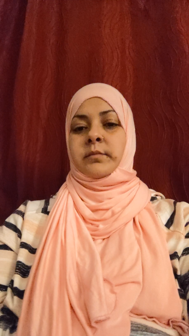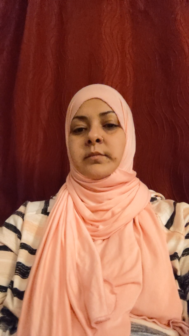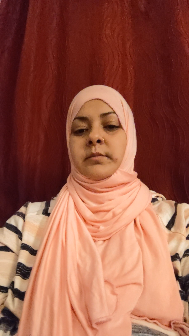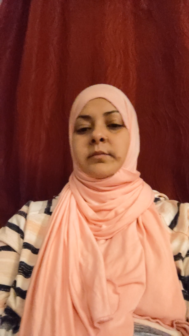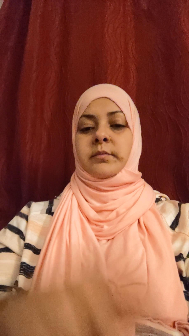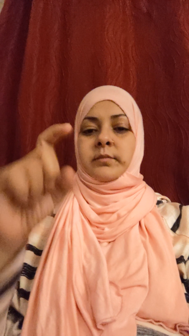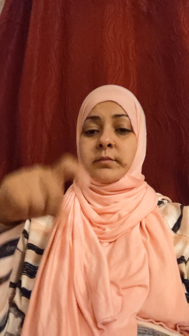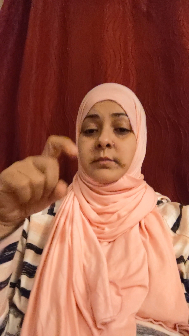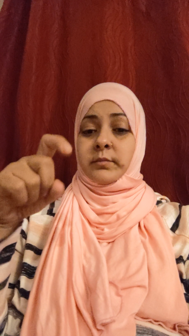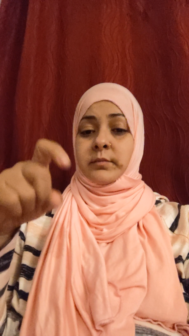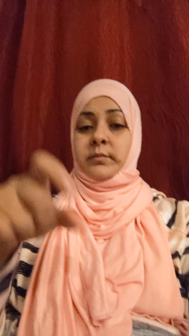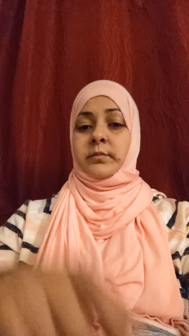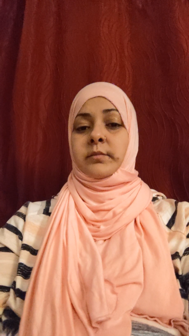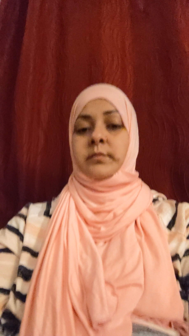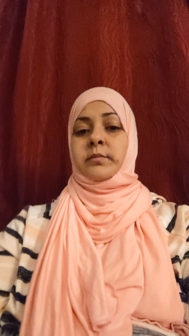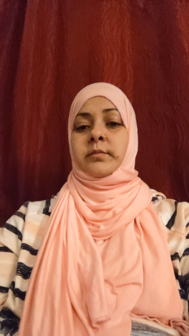need